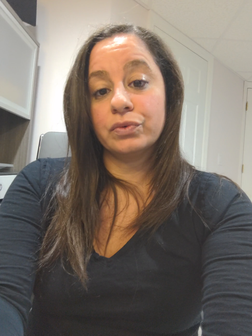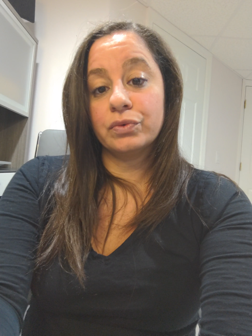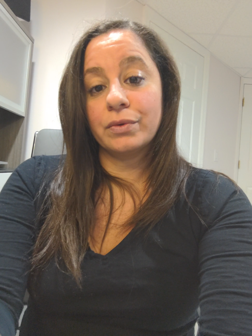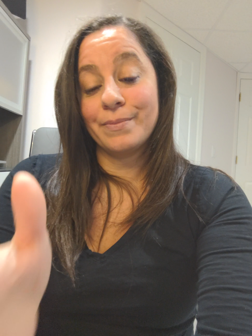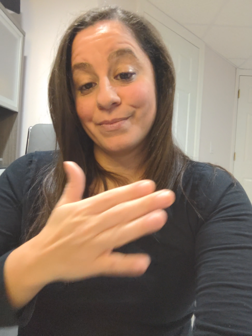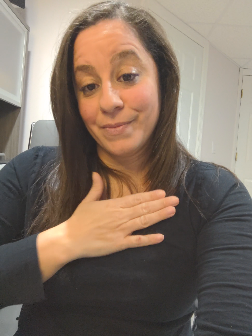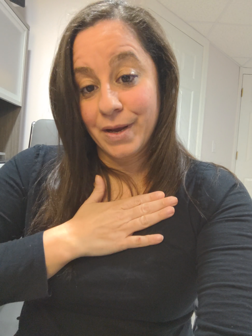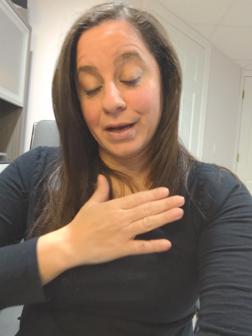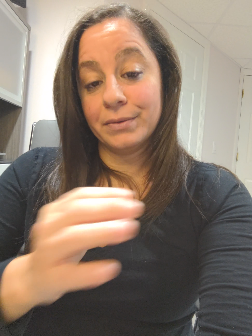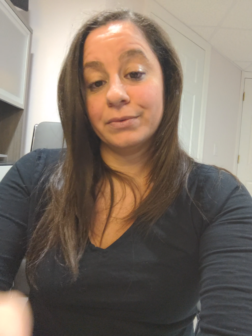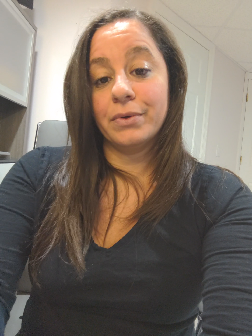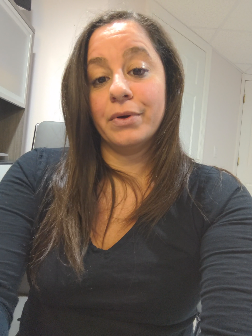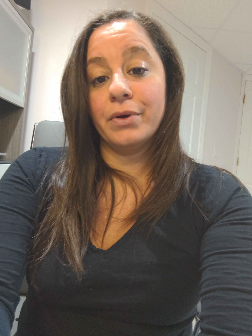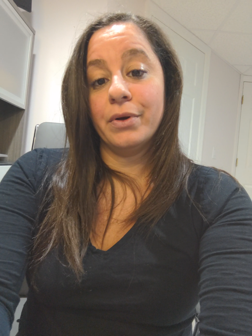my